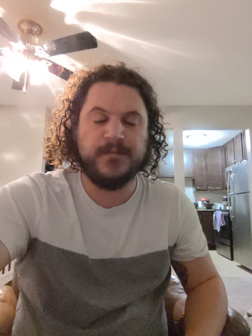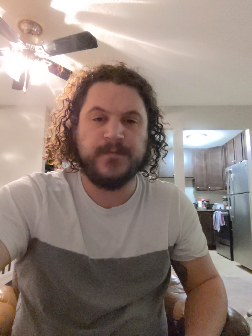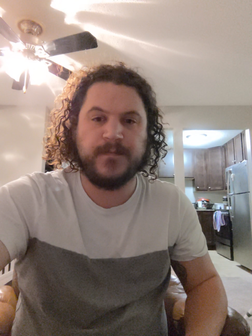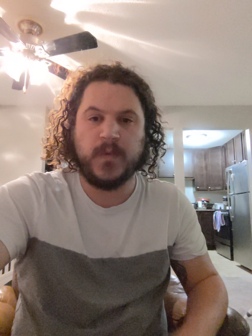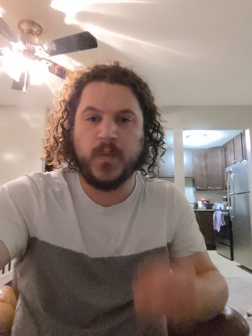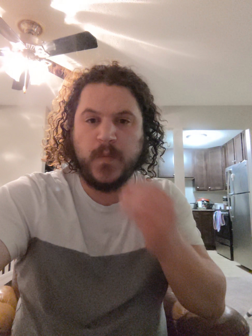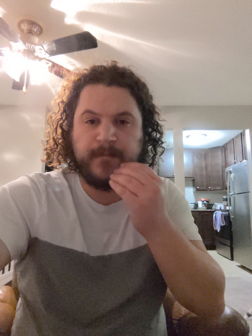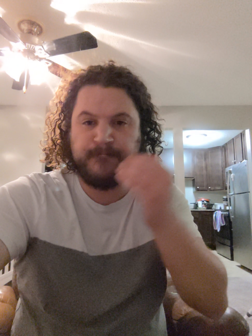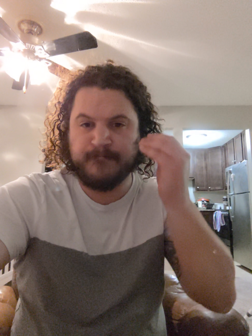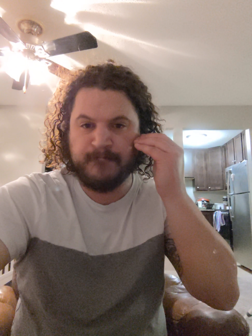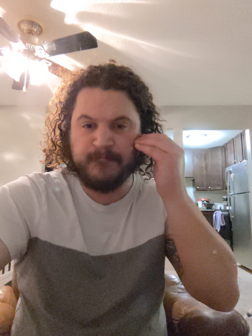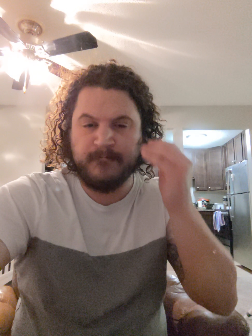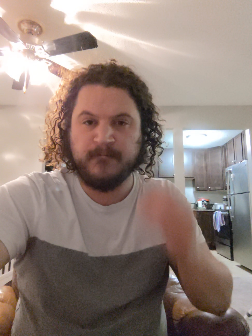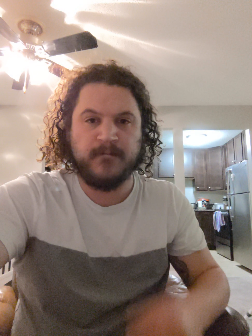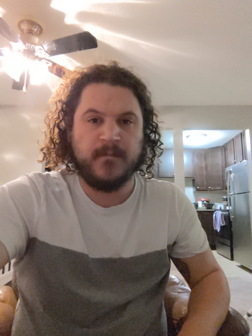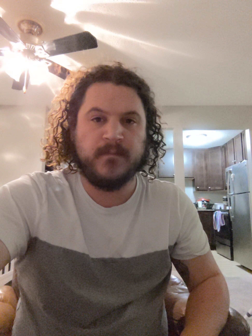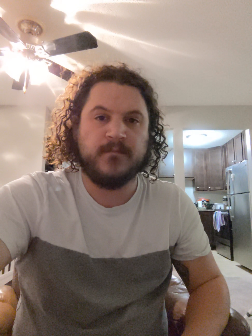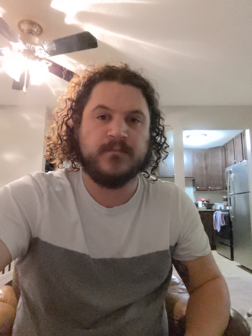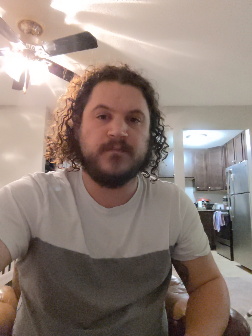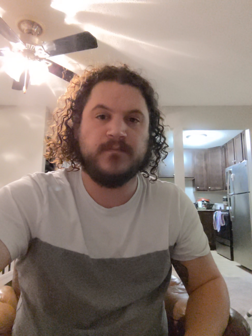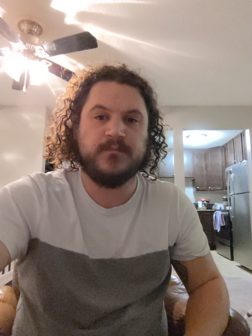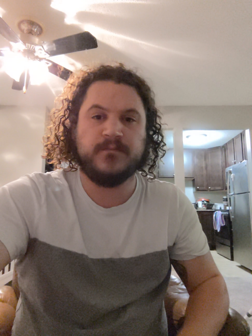home